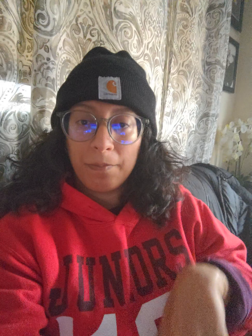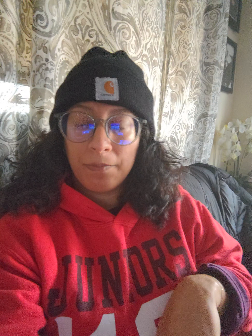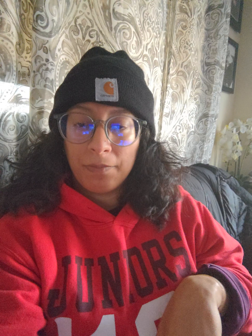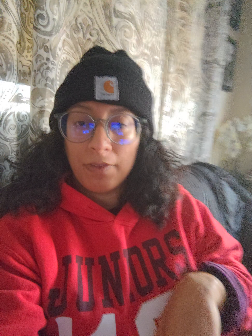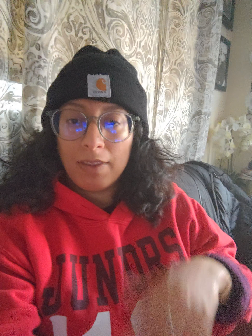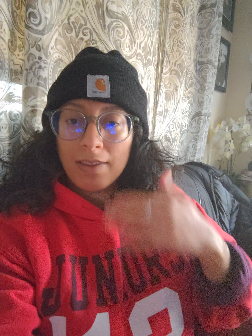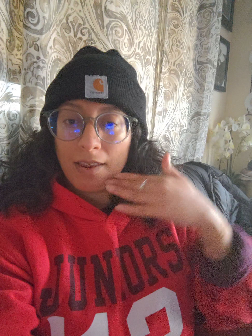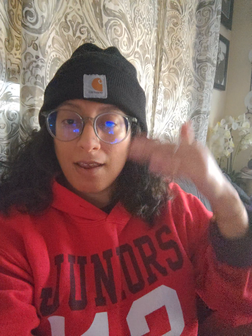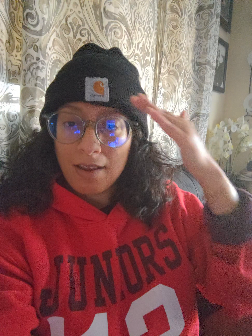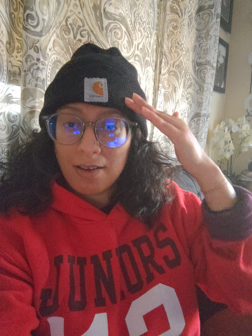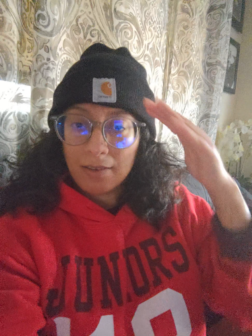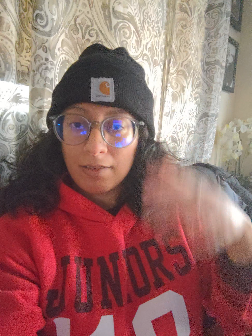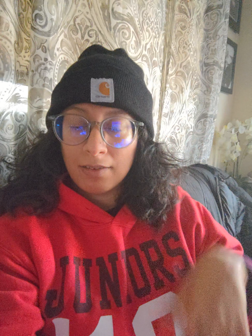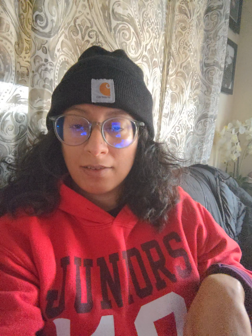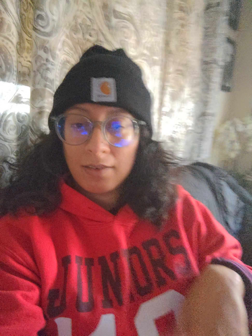head